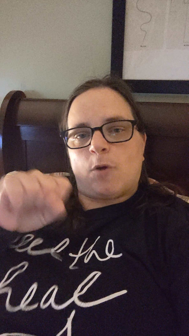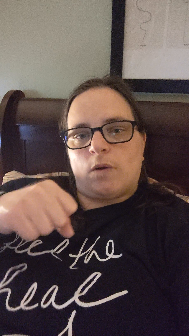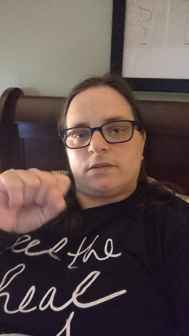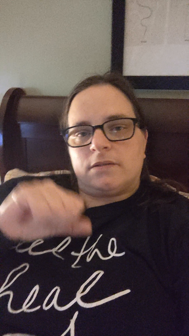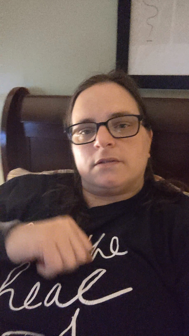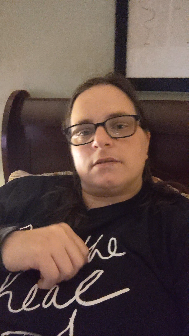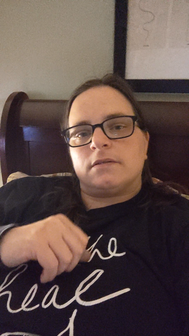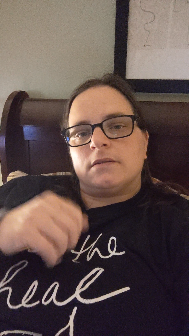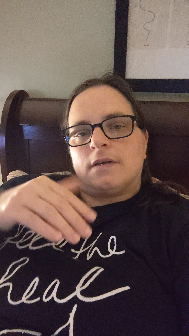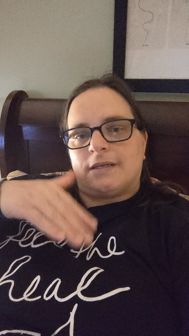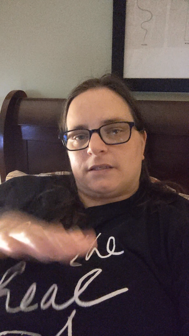enter